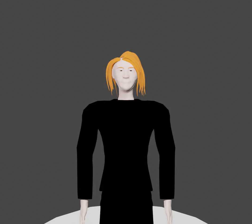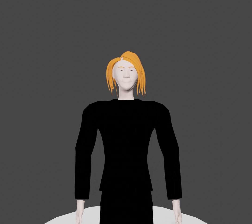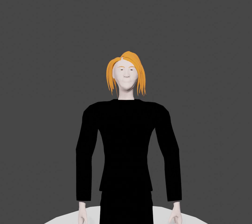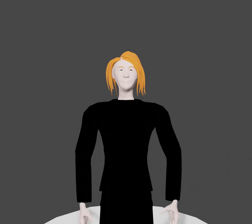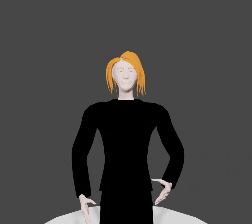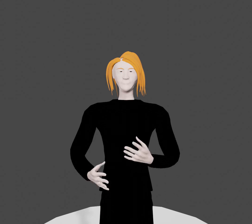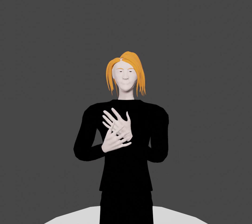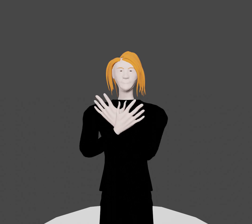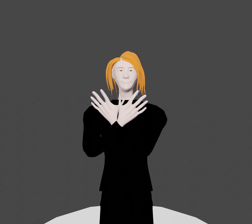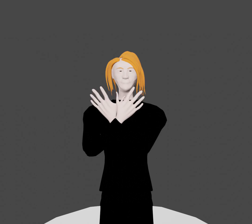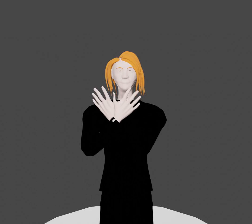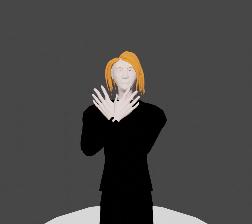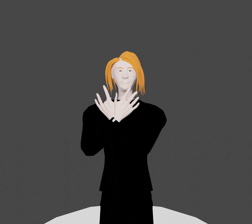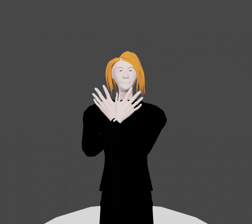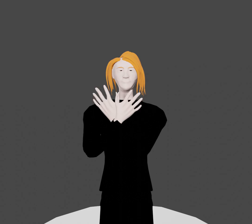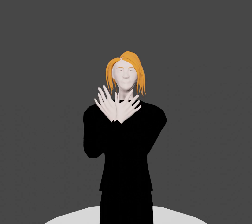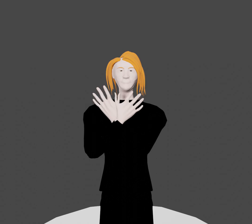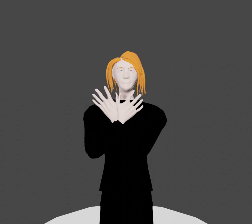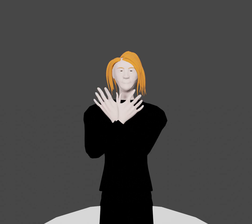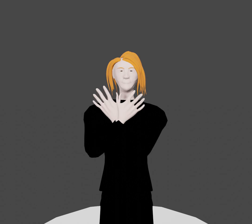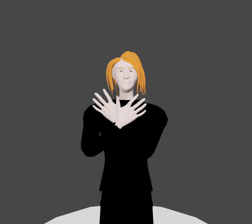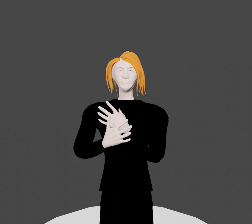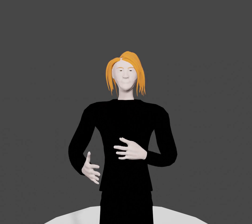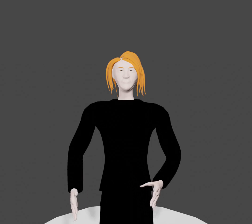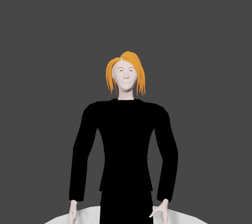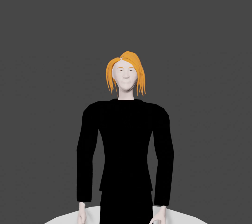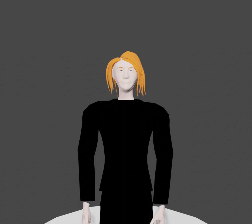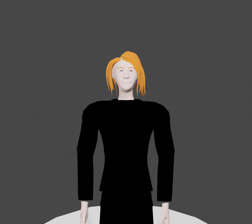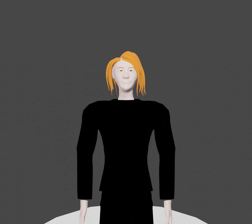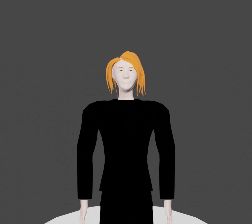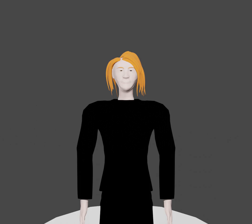Albania